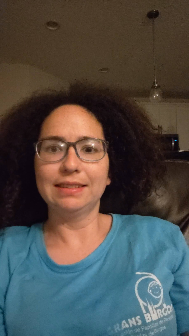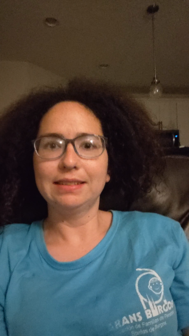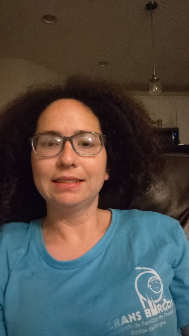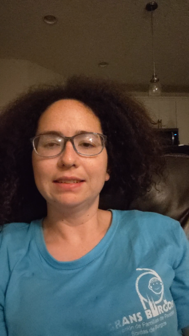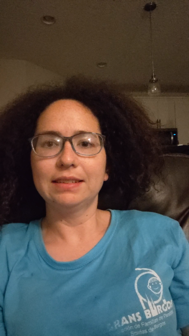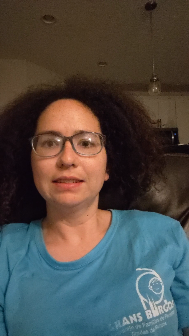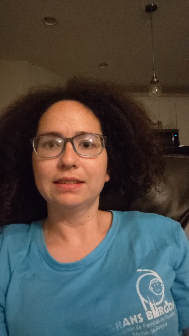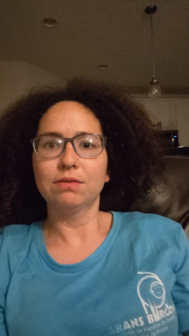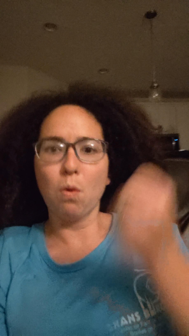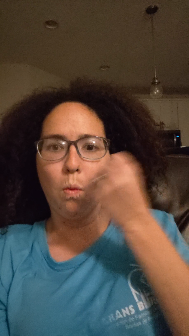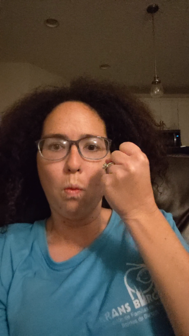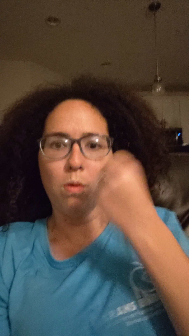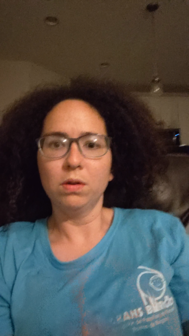hold